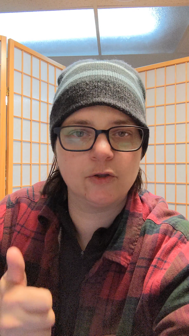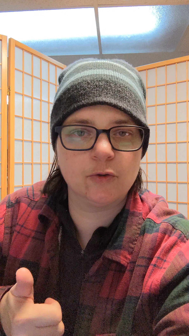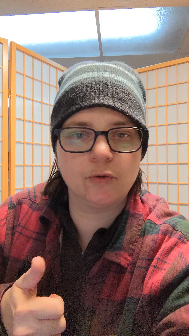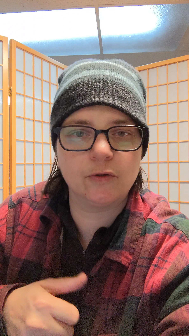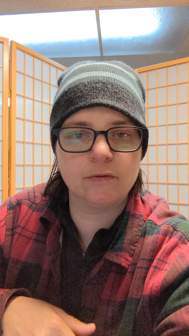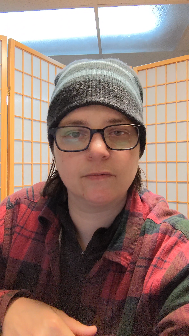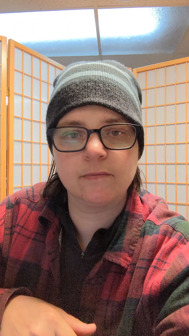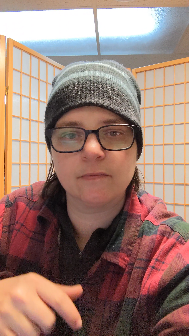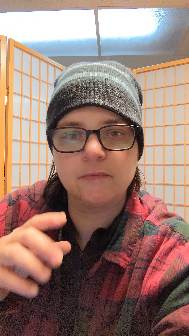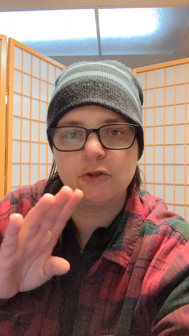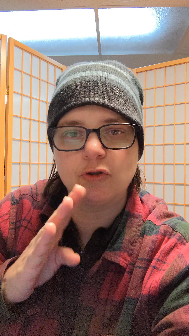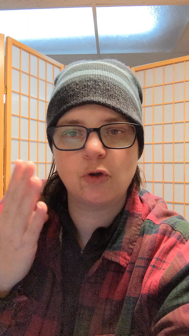door